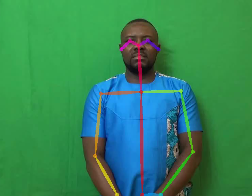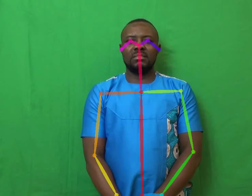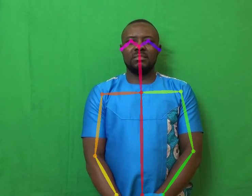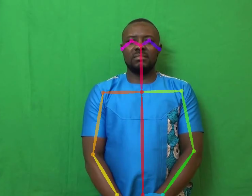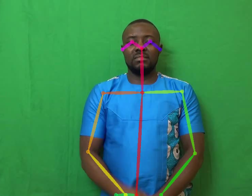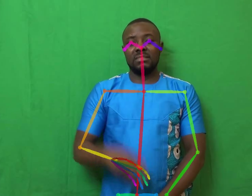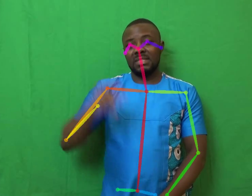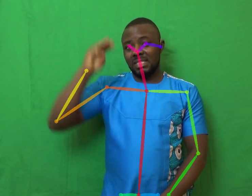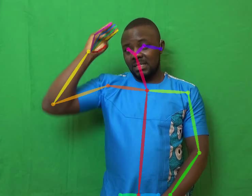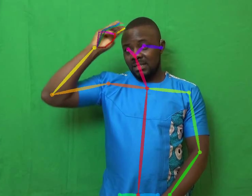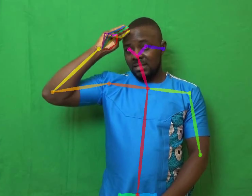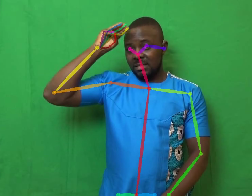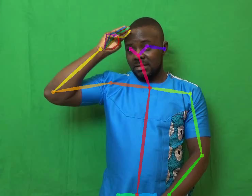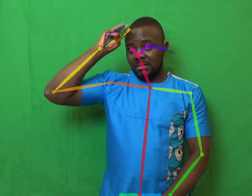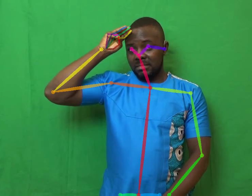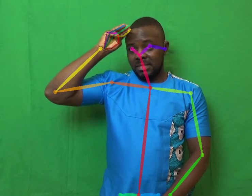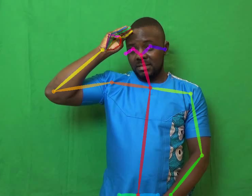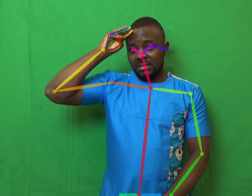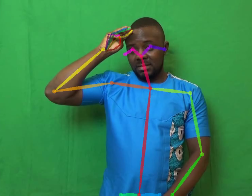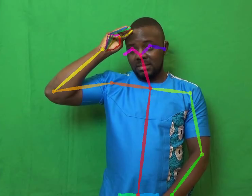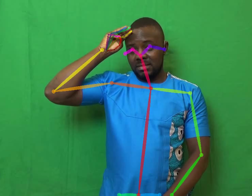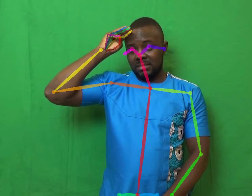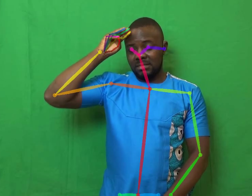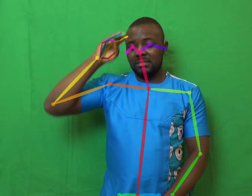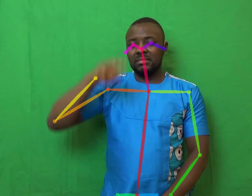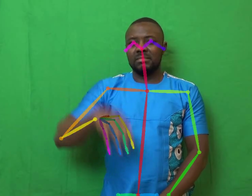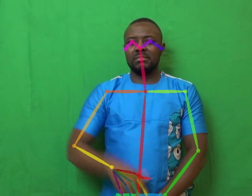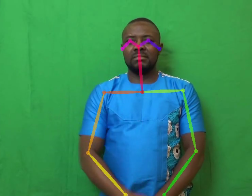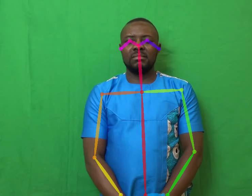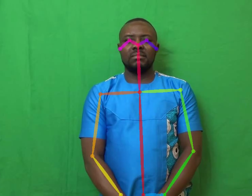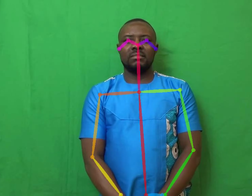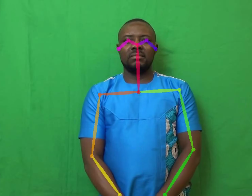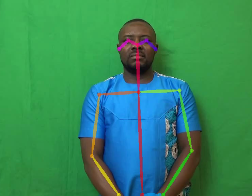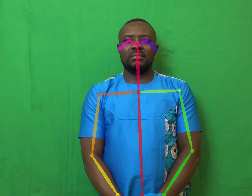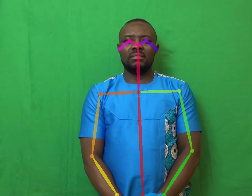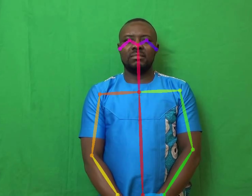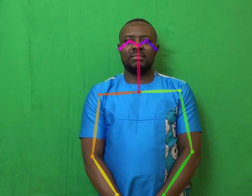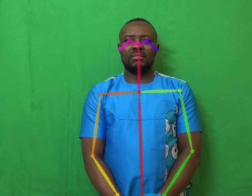John Evans Atta Mills